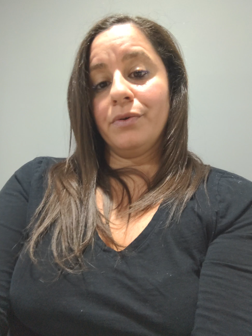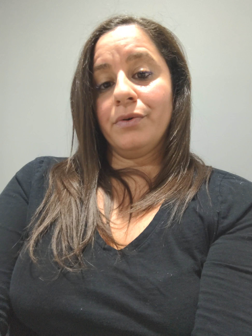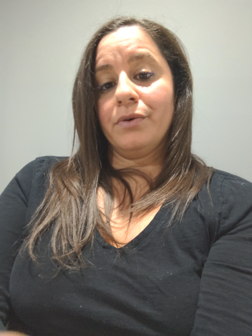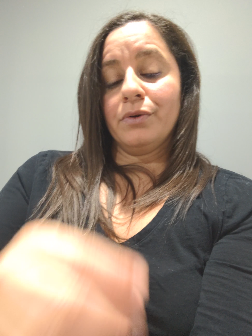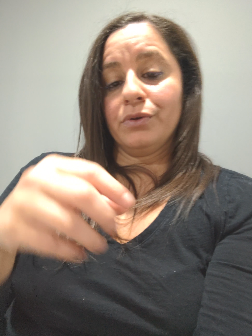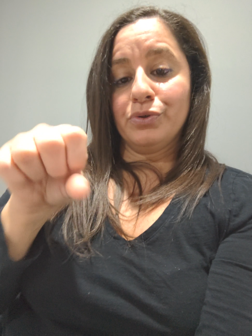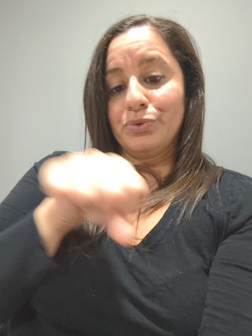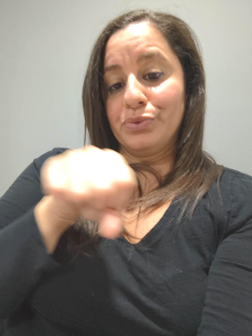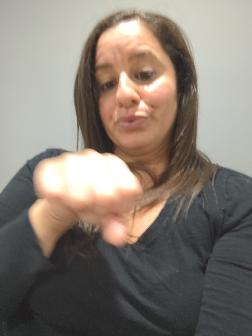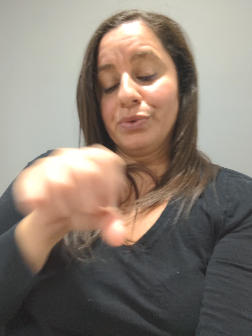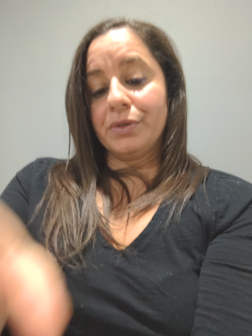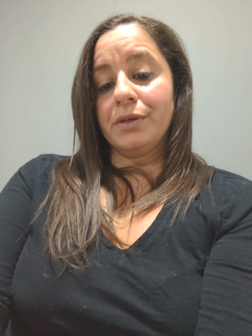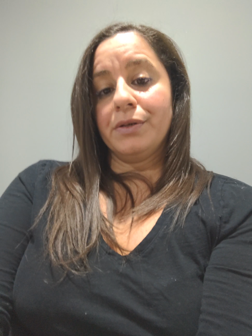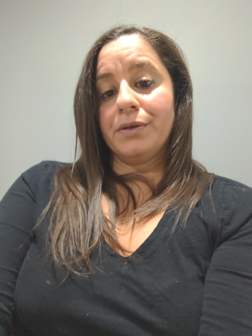shoe